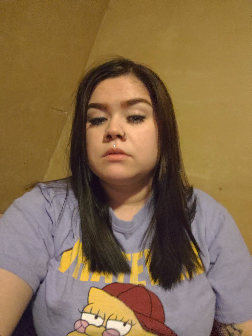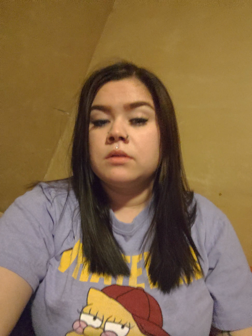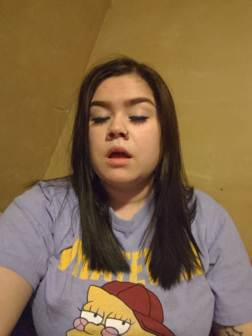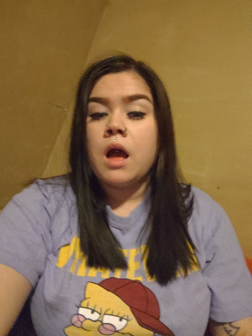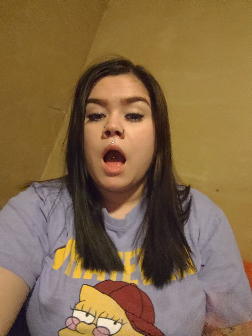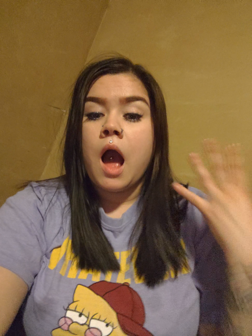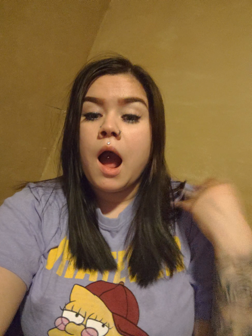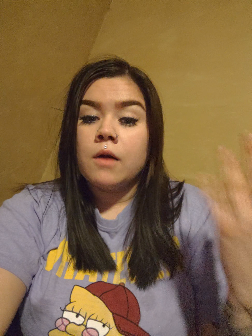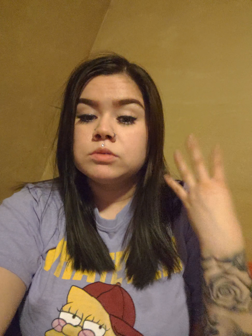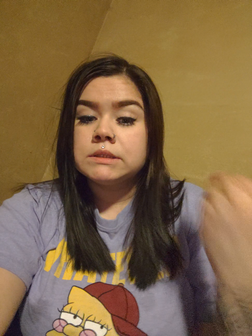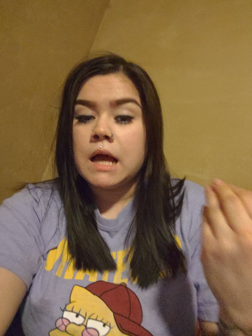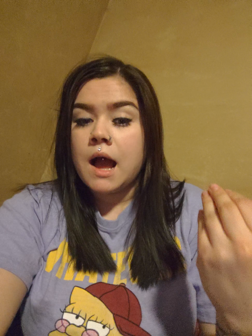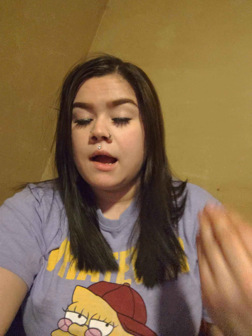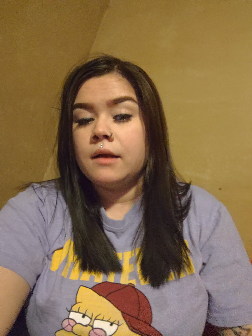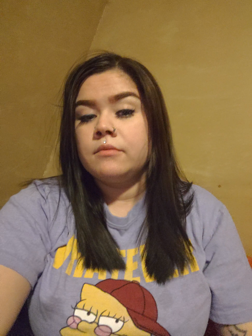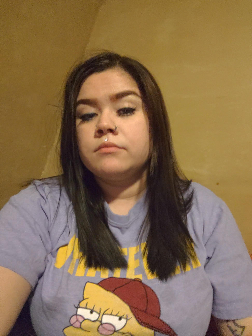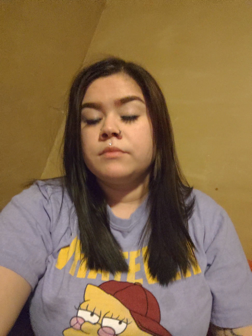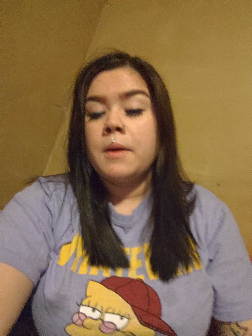outside